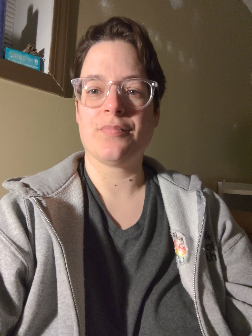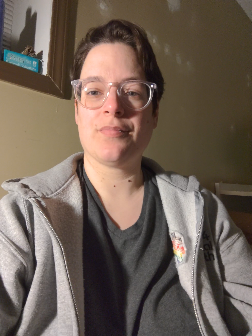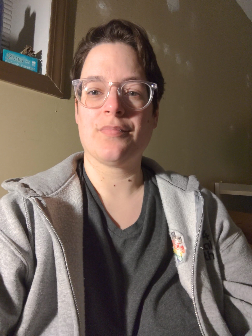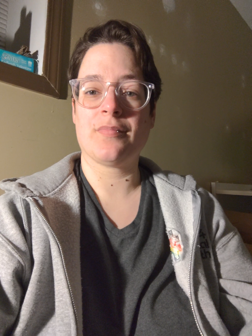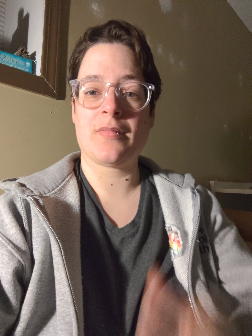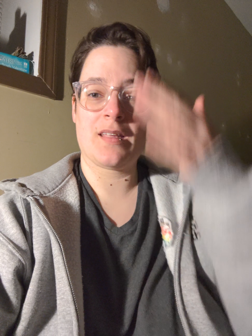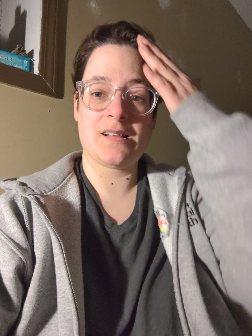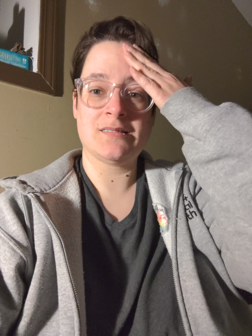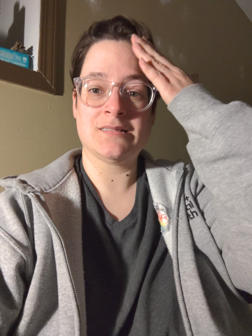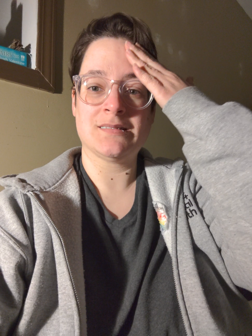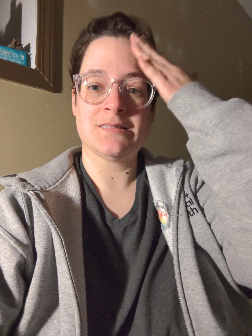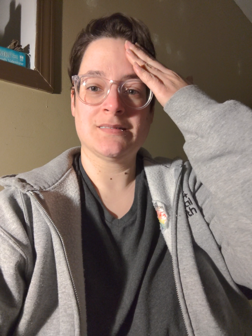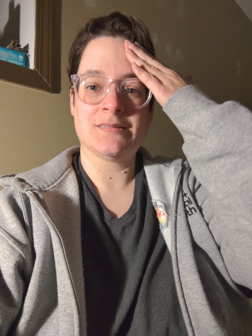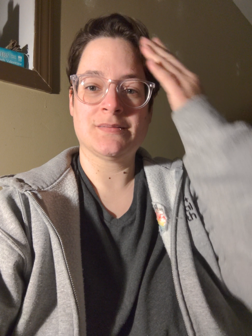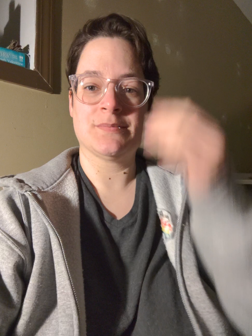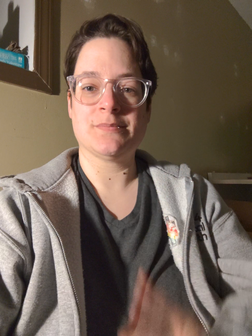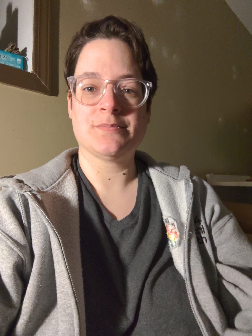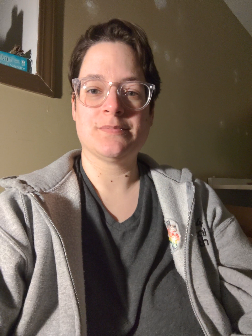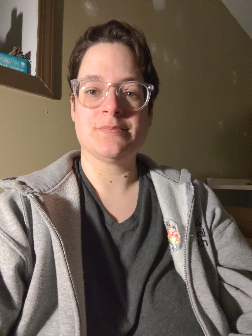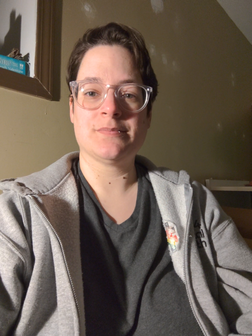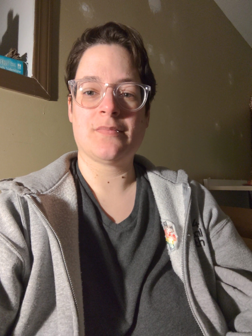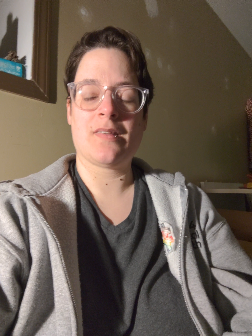hat